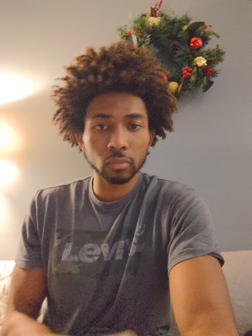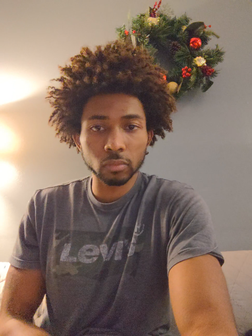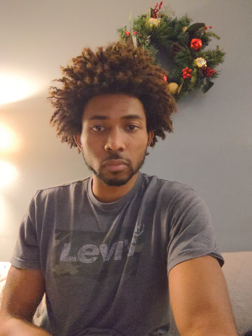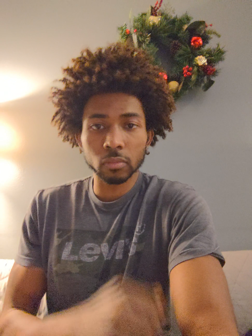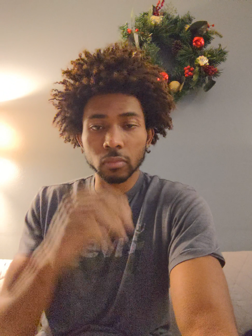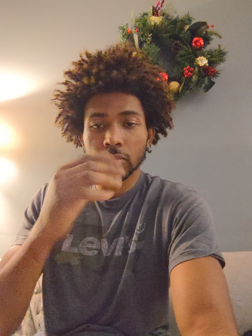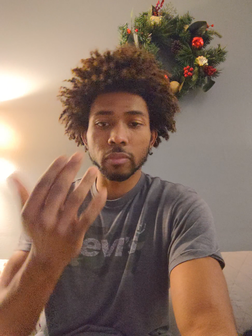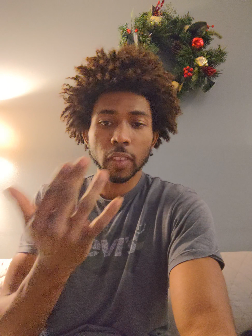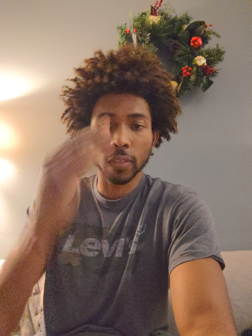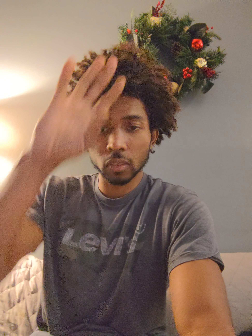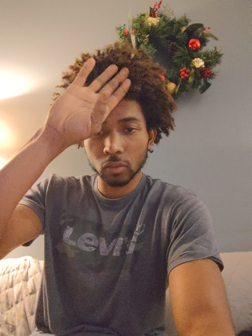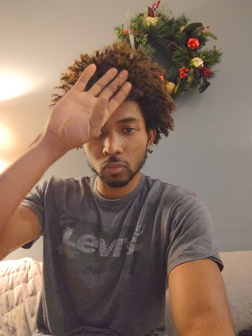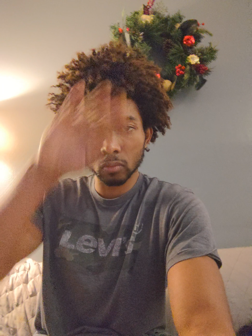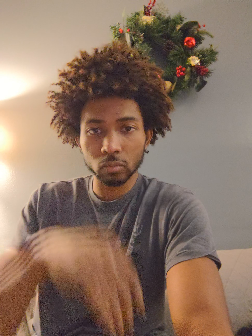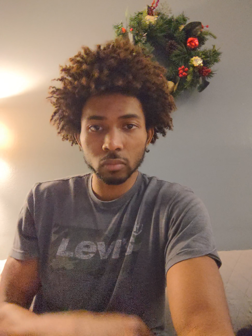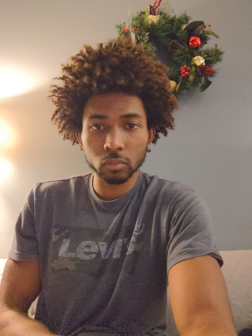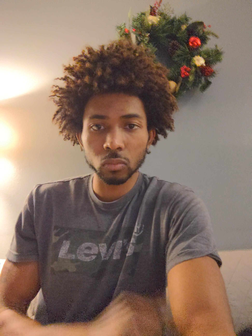fireman